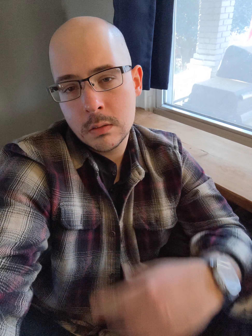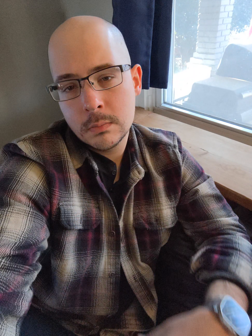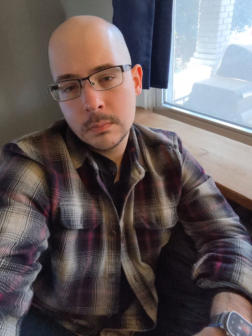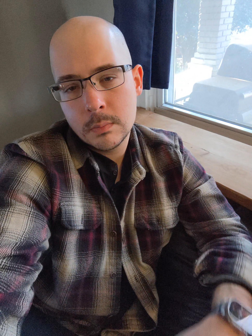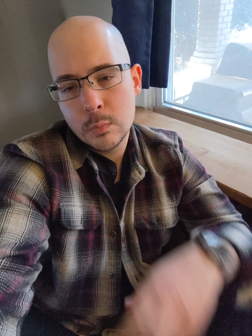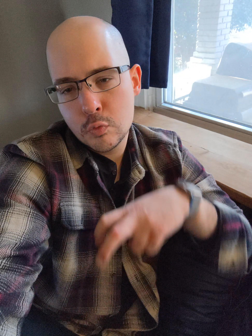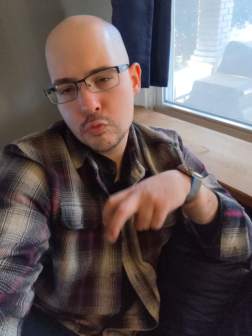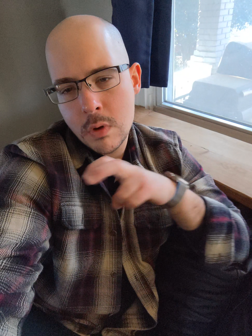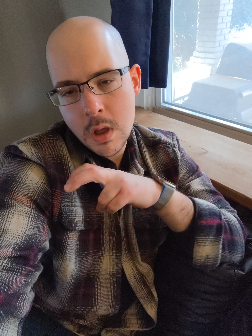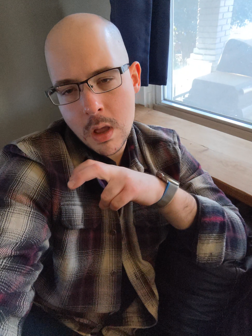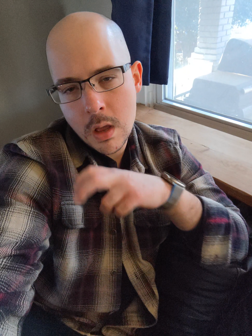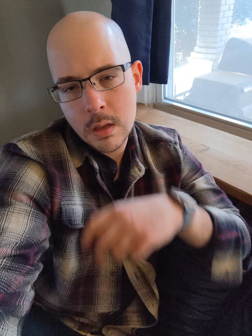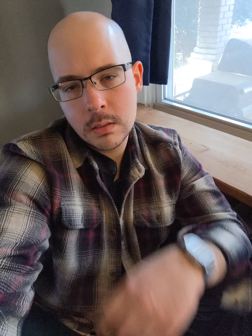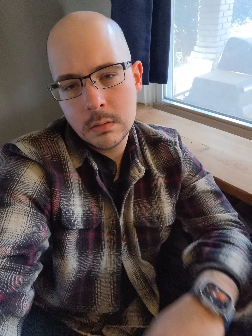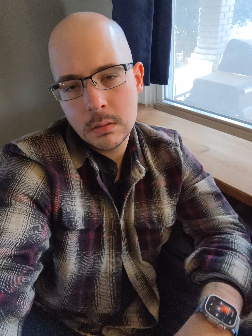ride